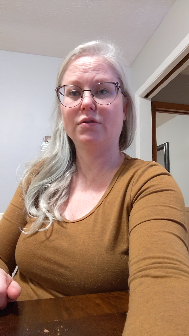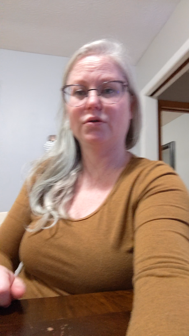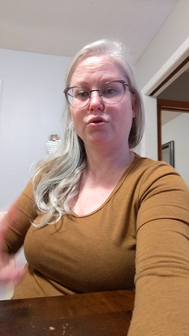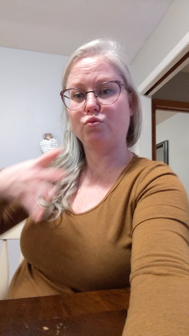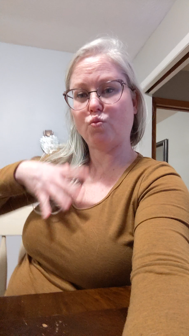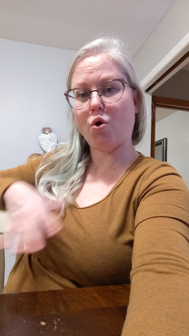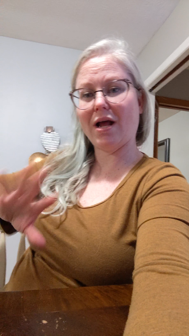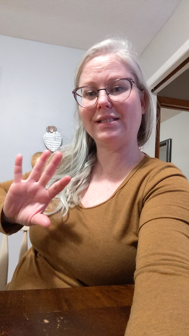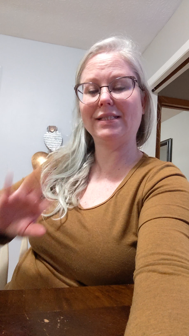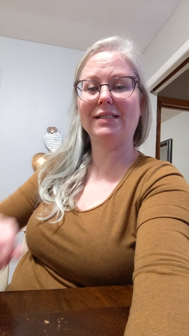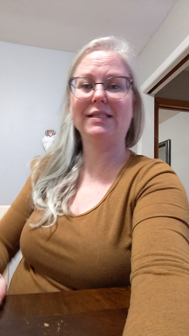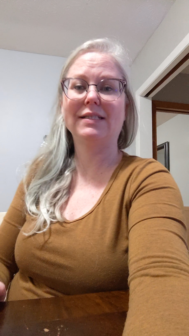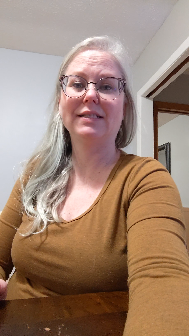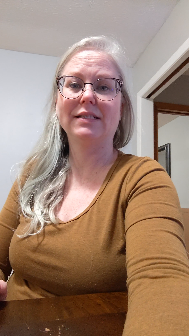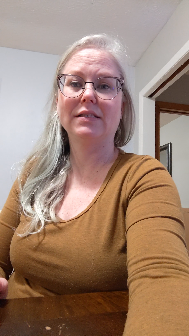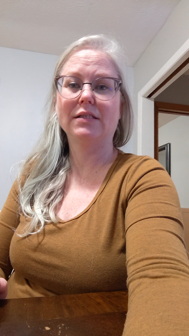dress